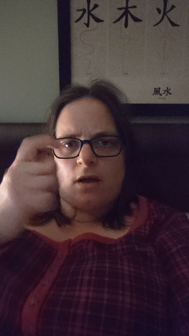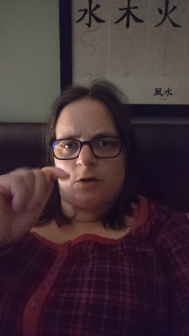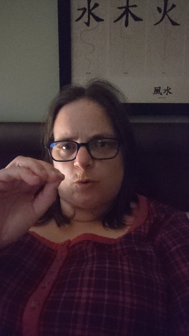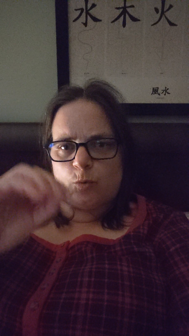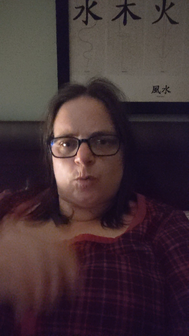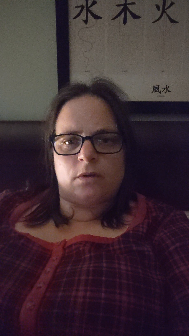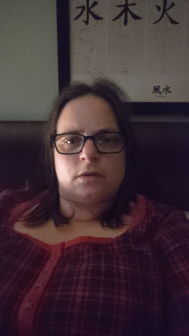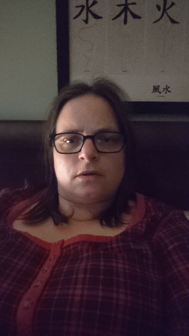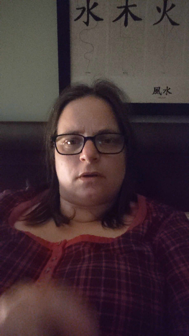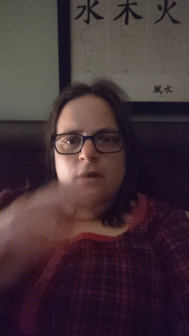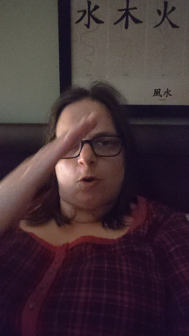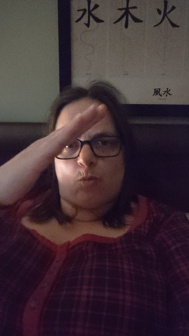roof